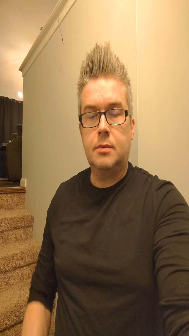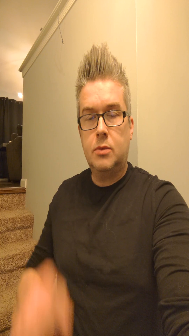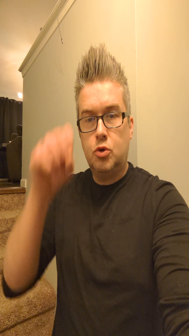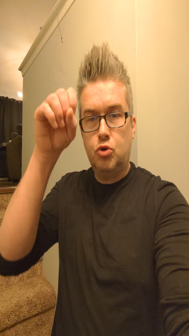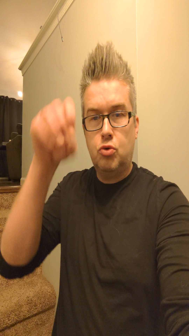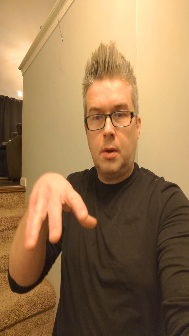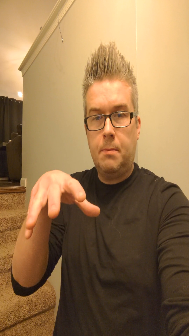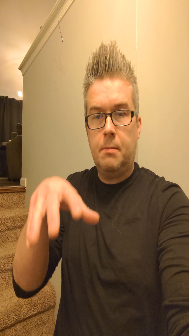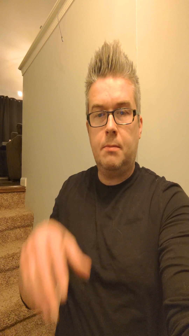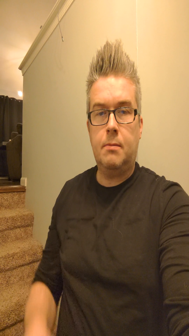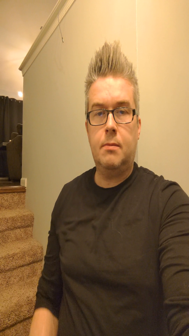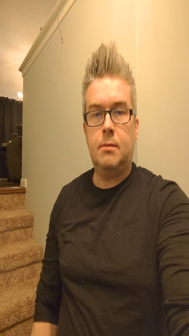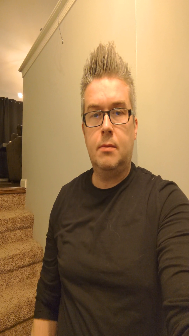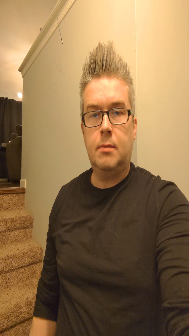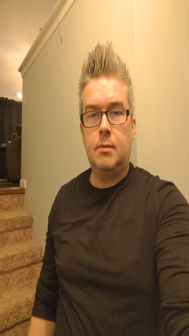drop